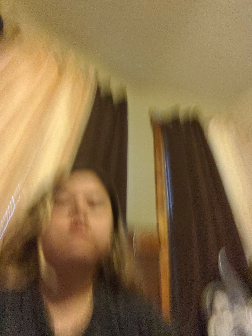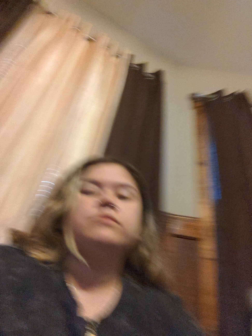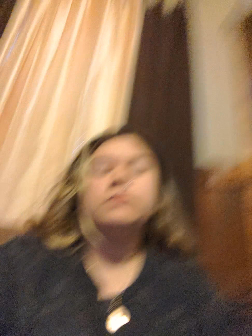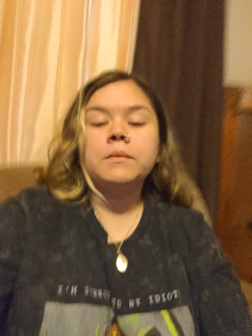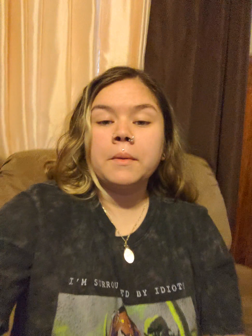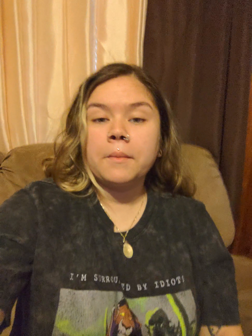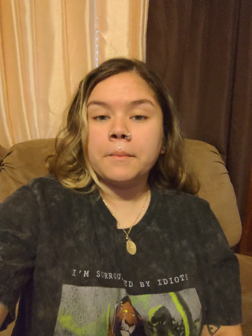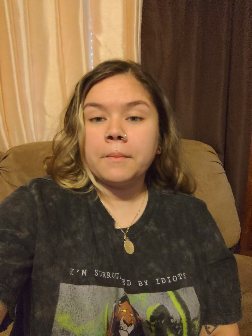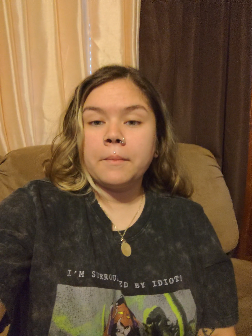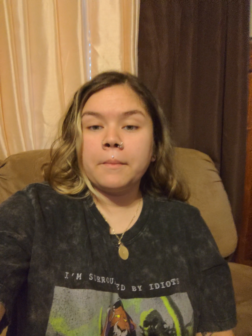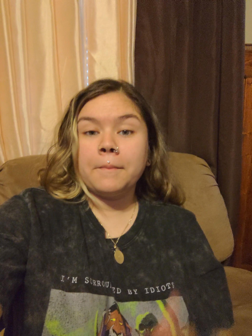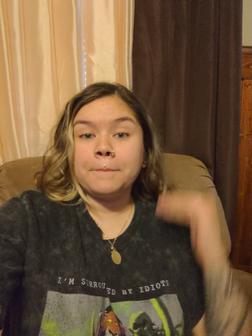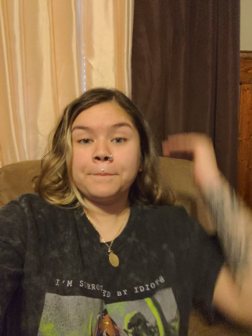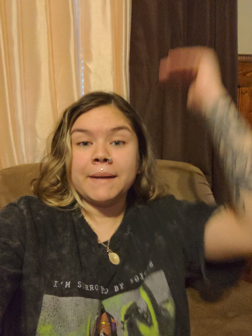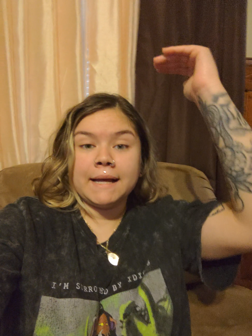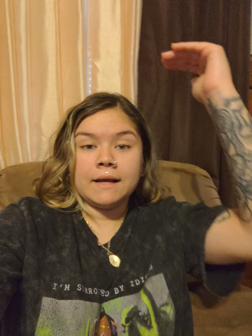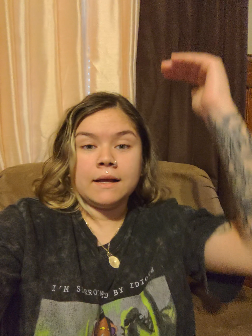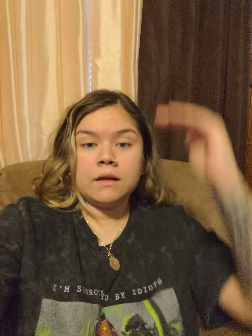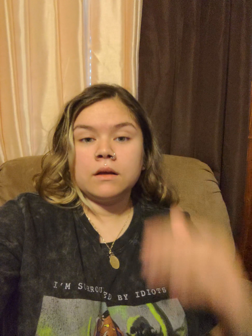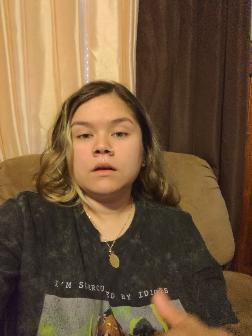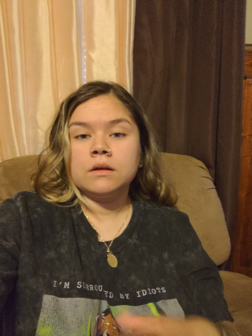big